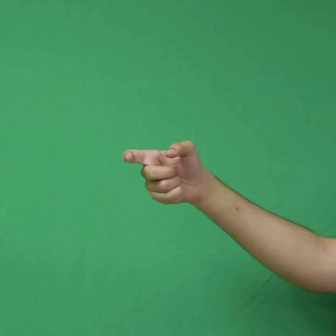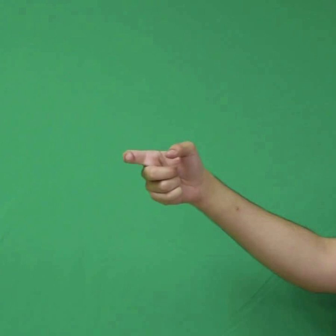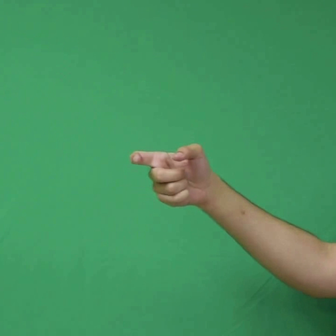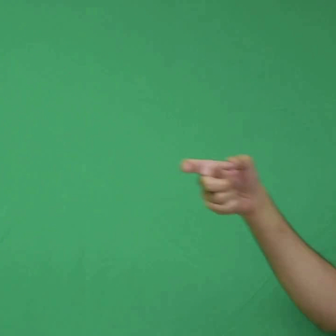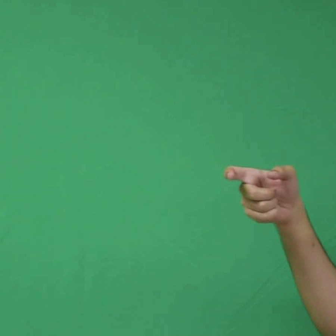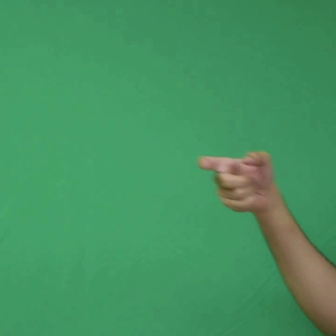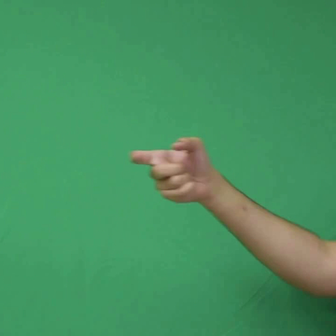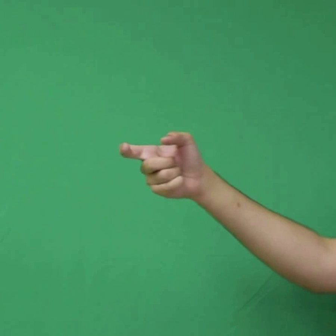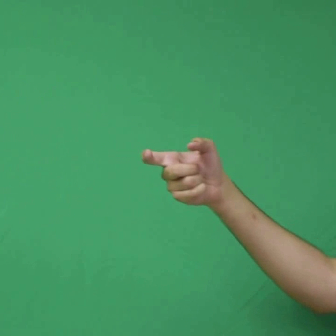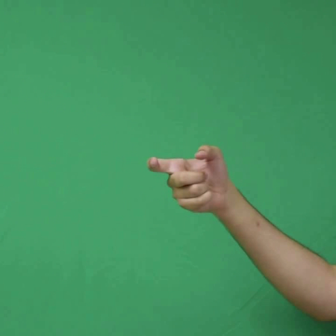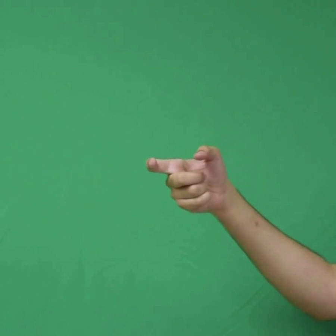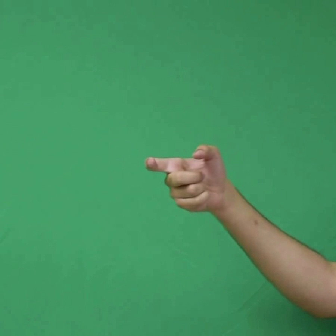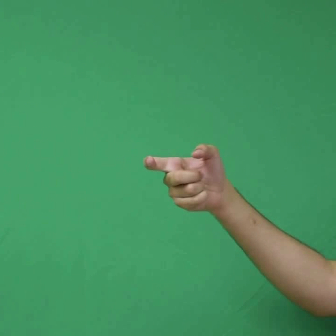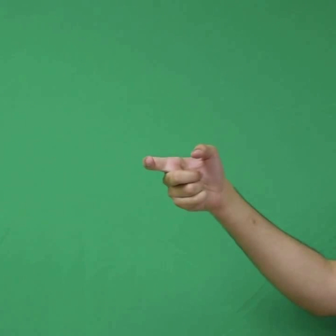X